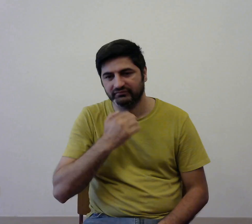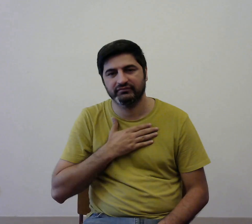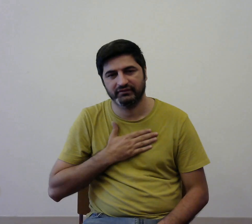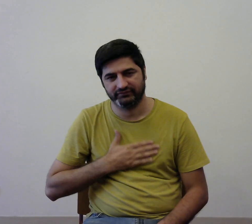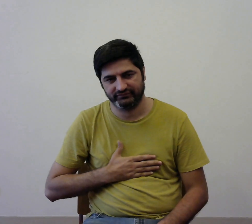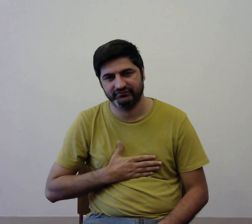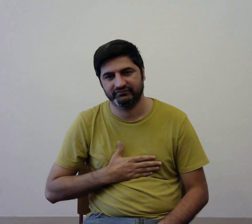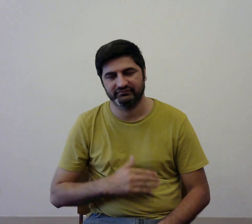edir